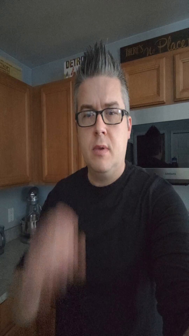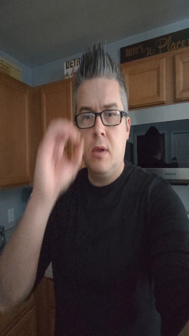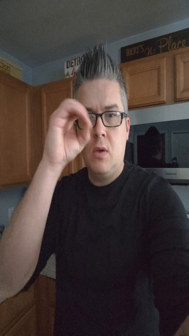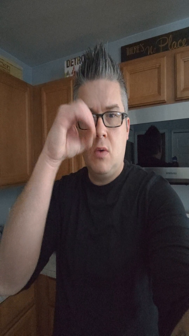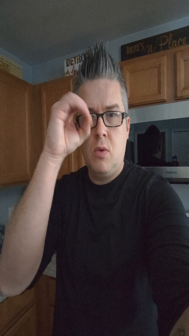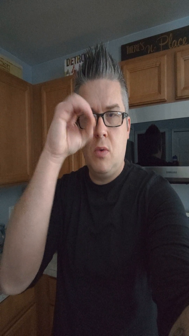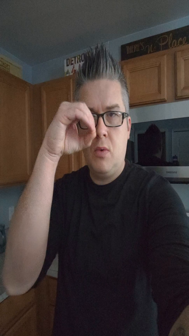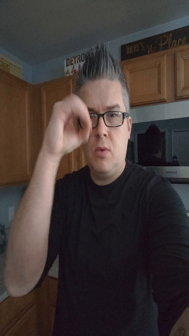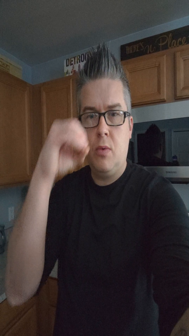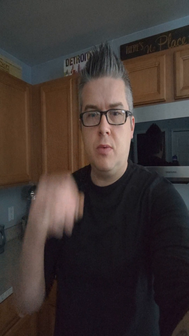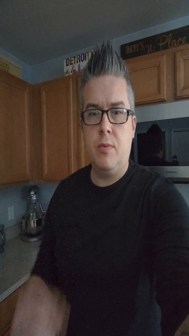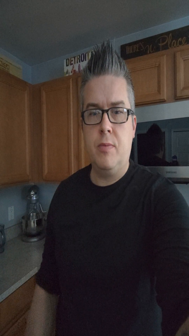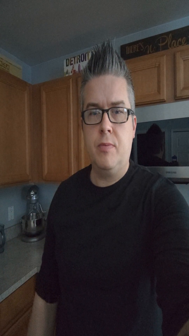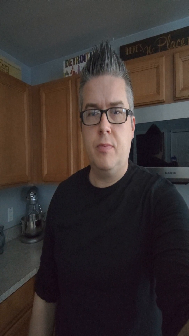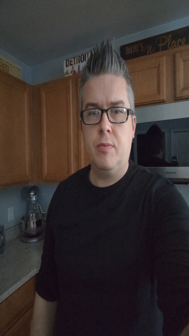owl